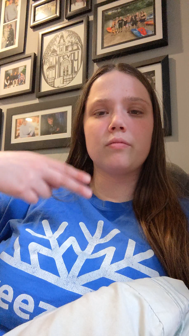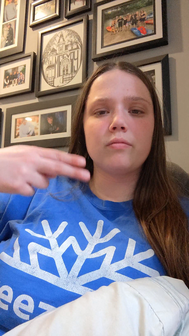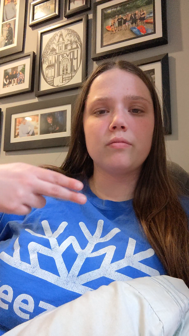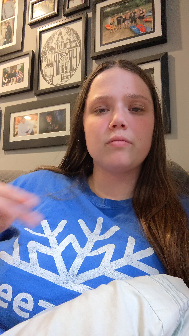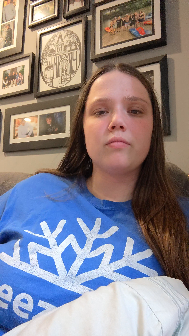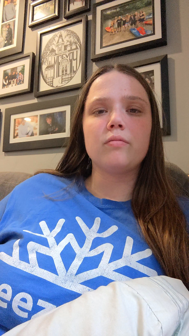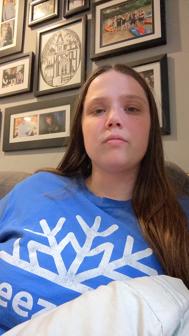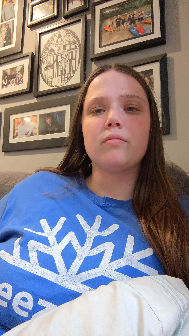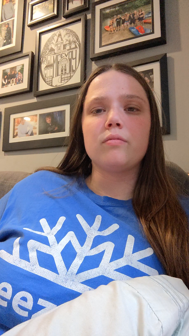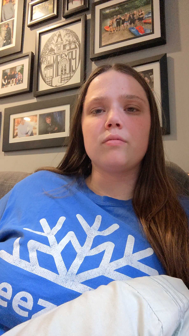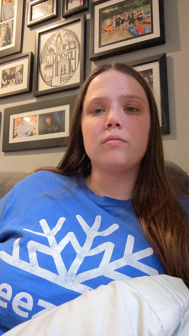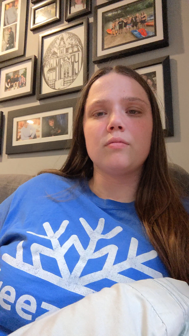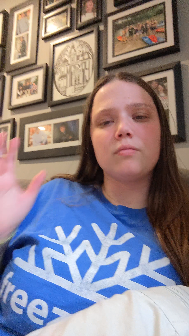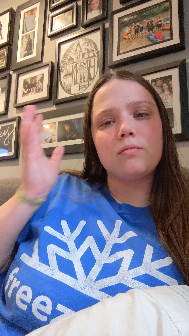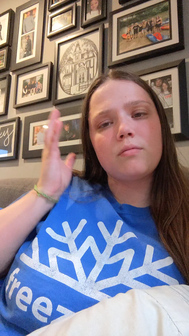pillow